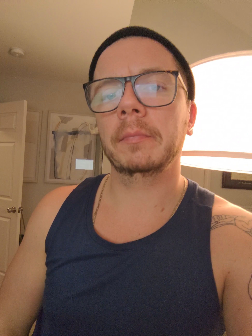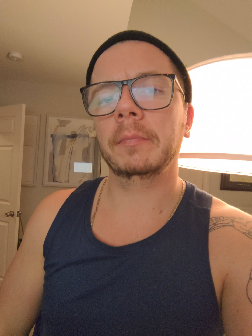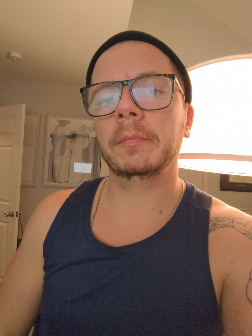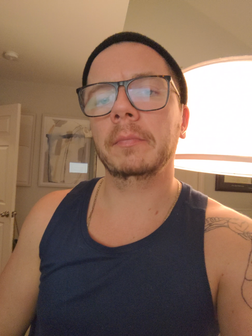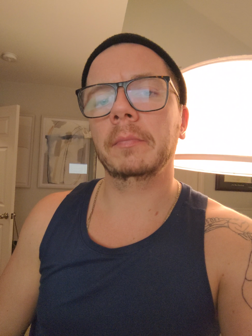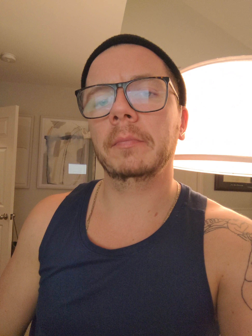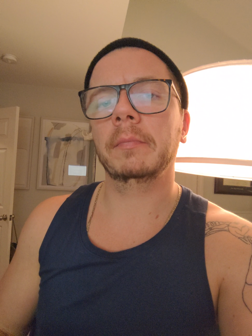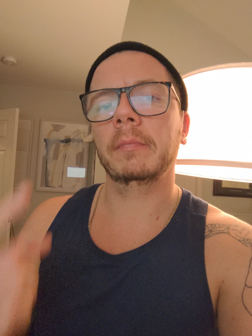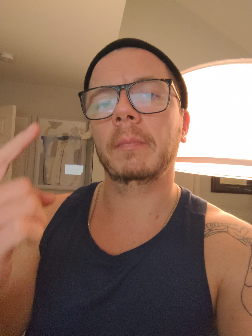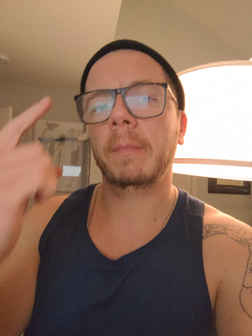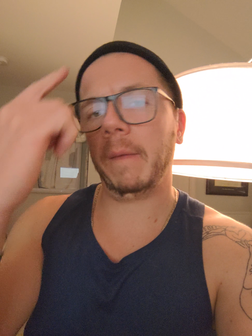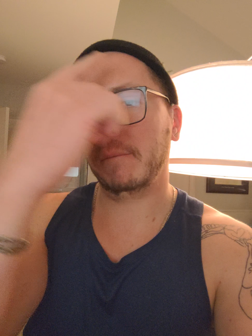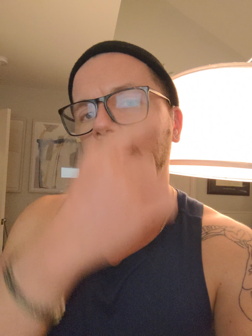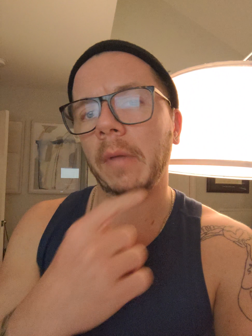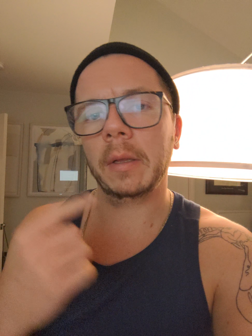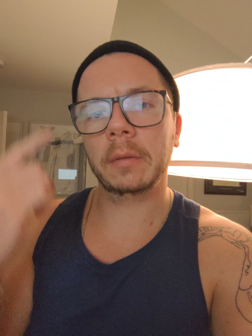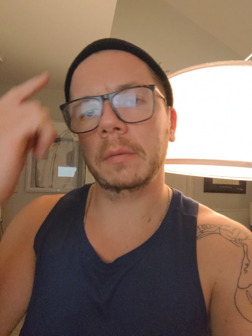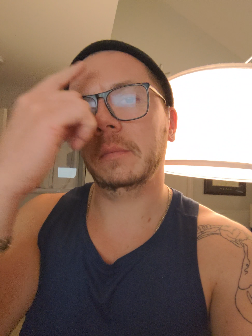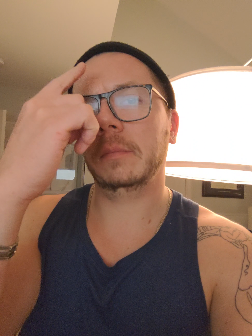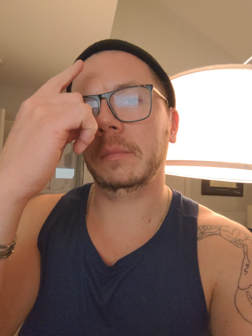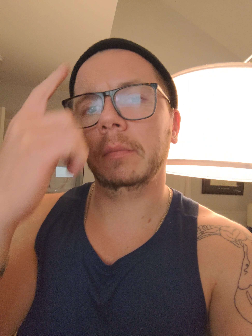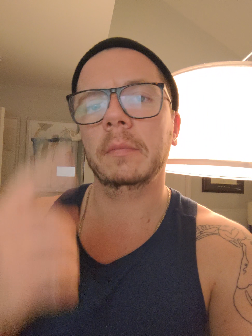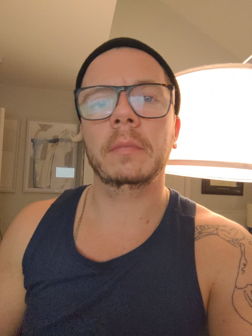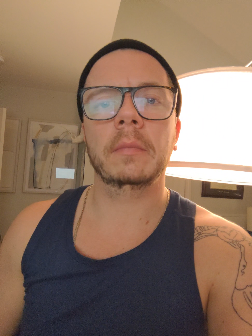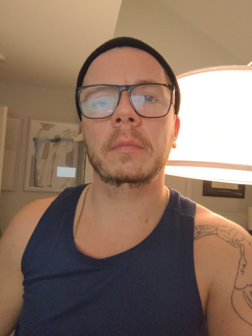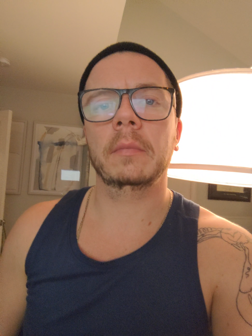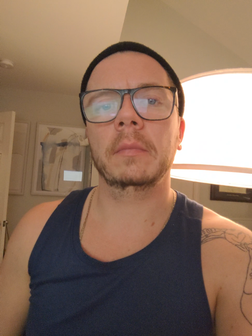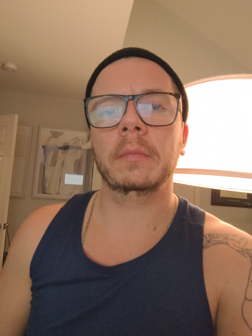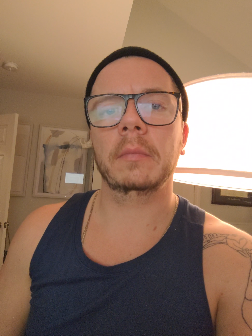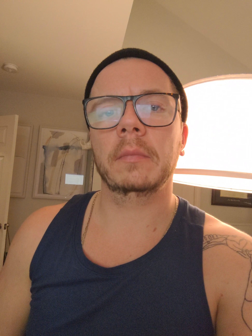face